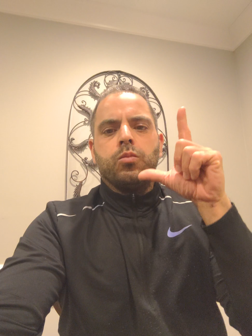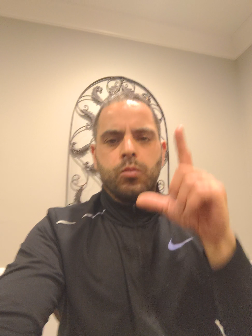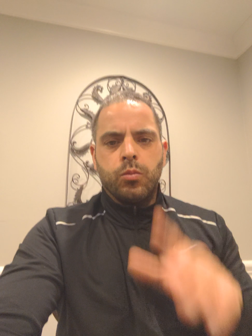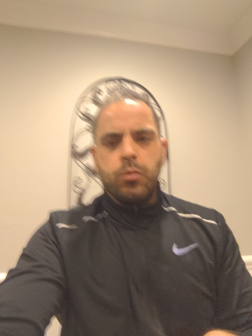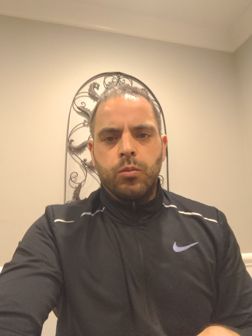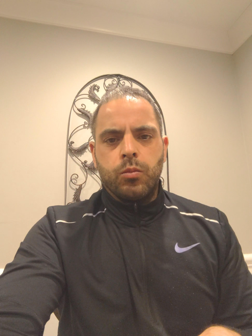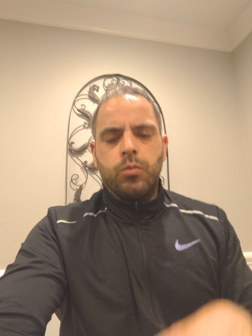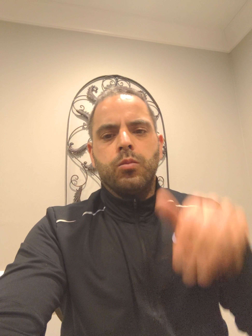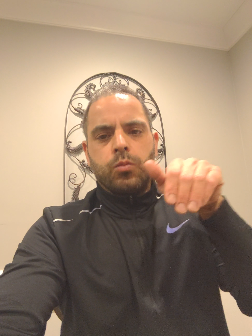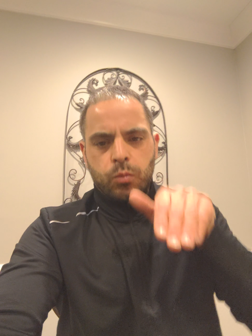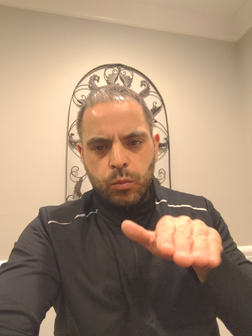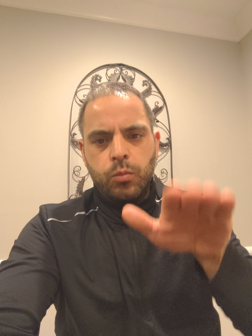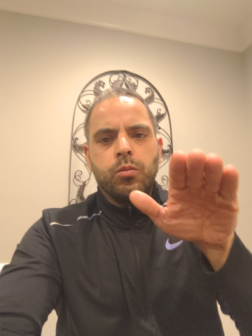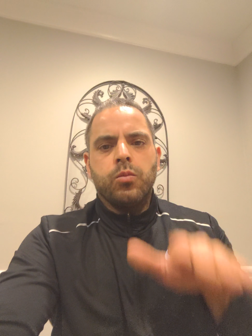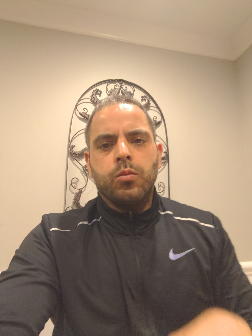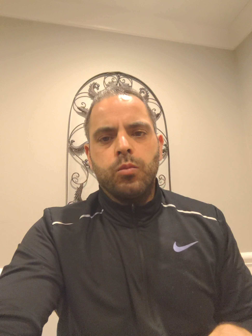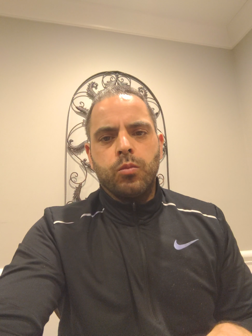into